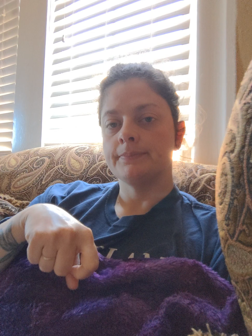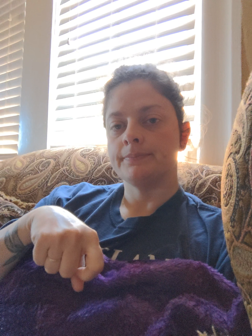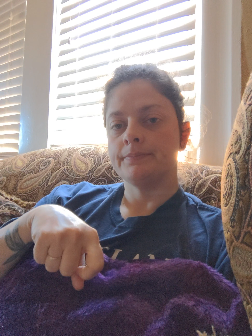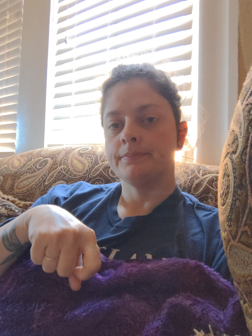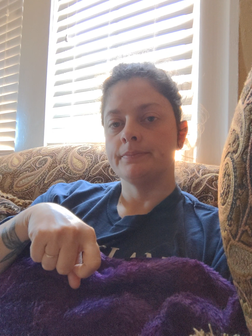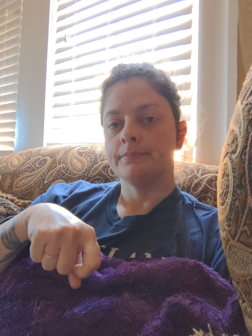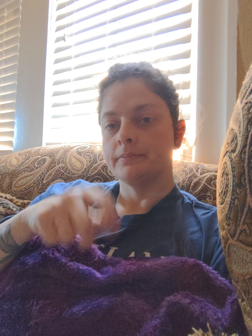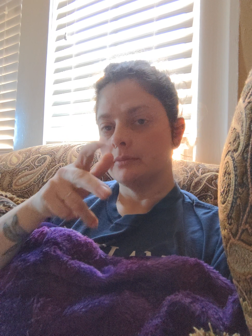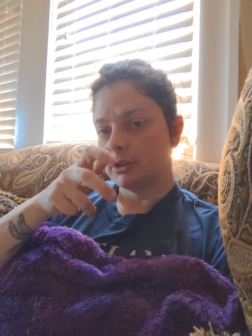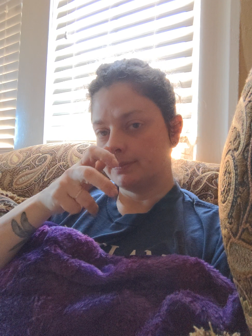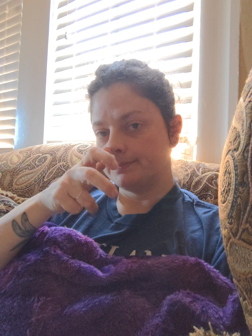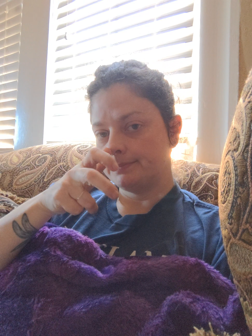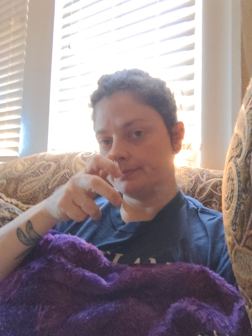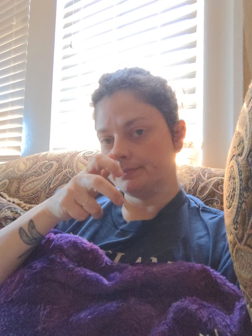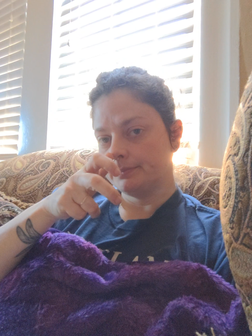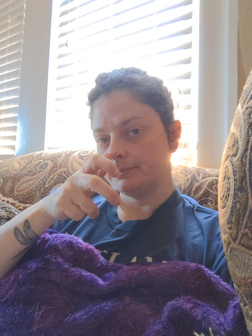bug